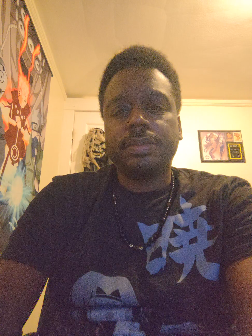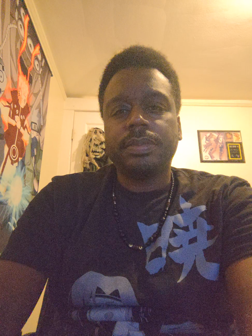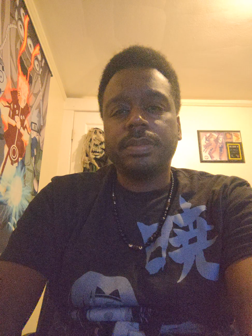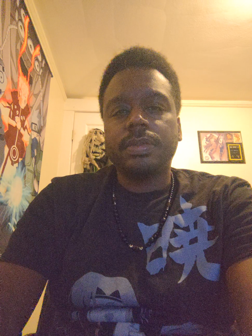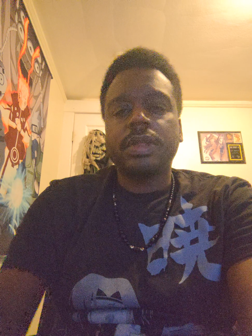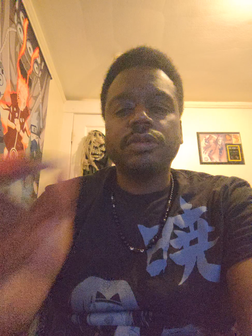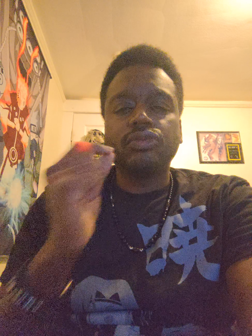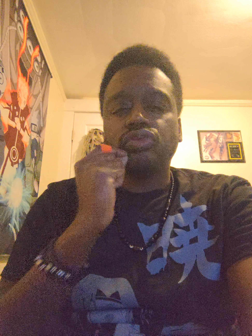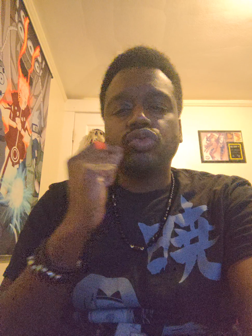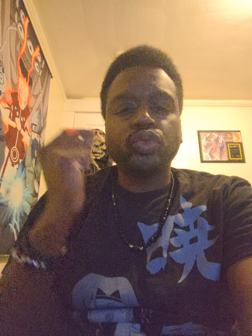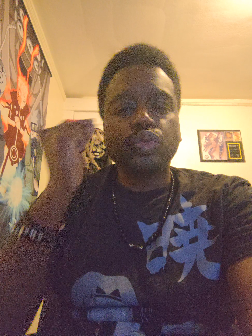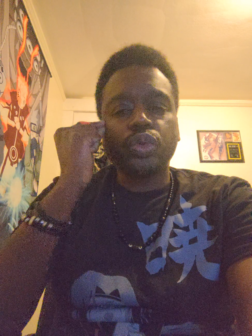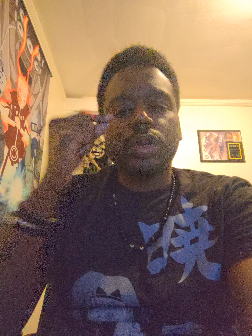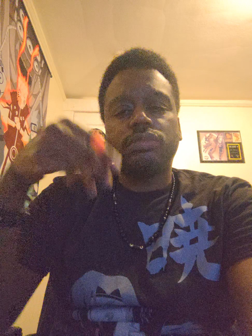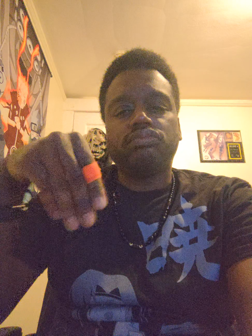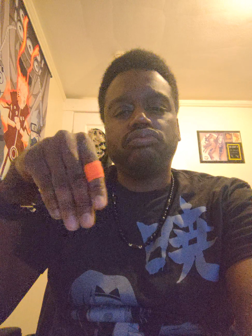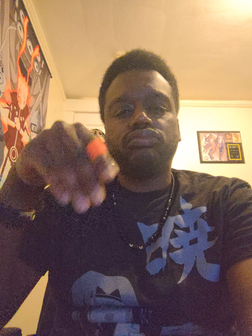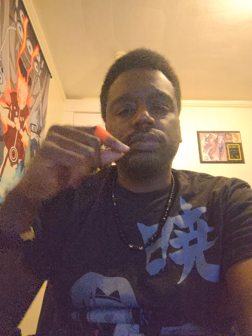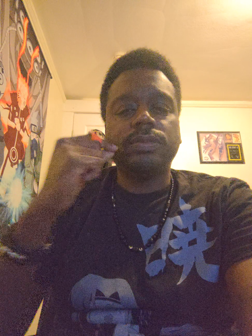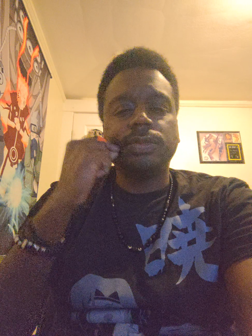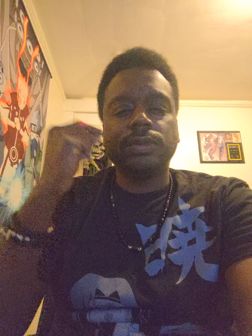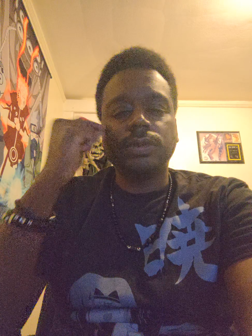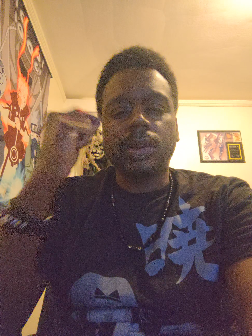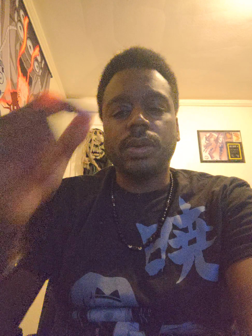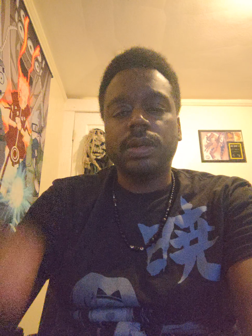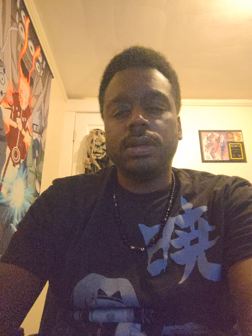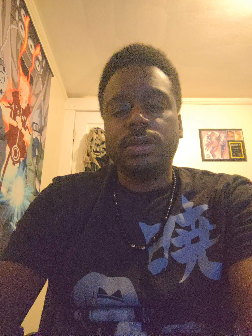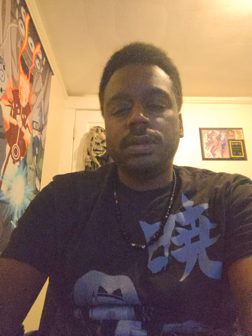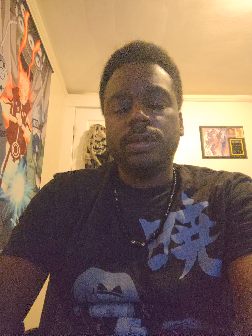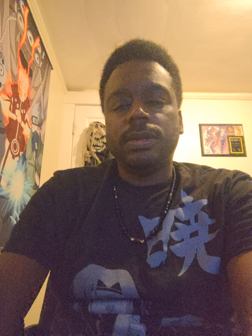store